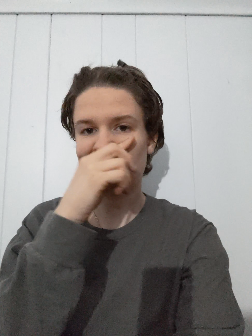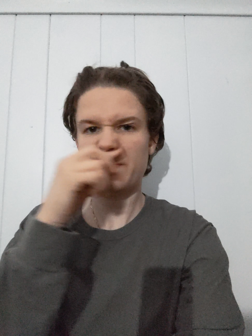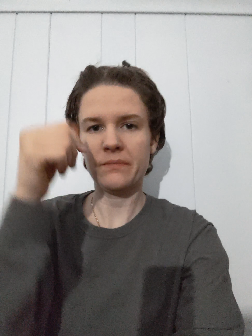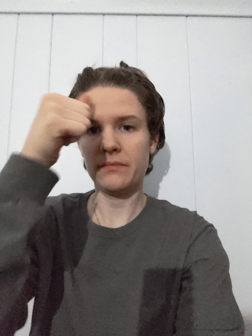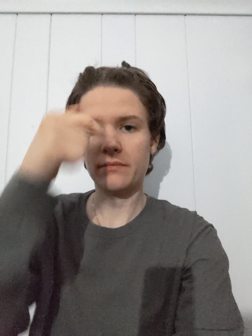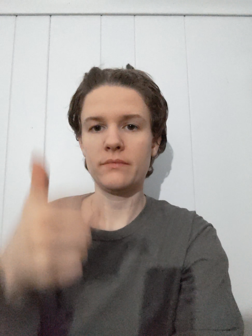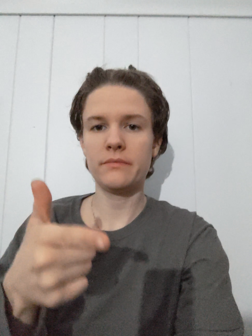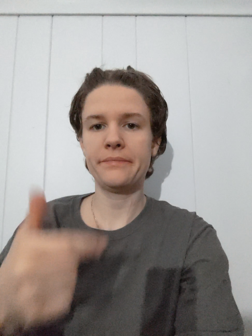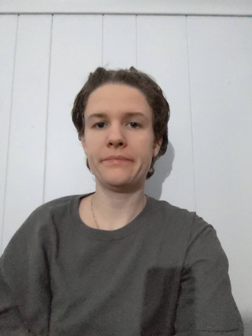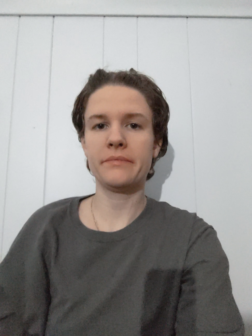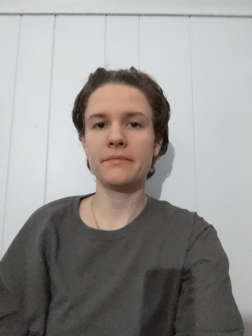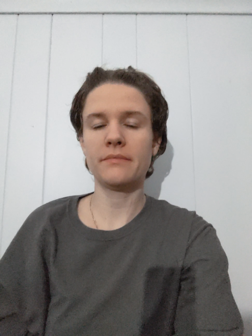brother